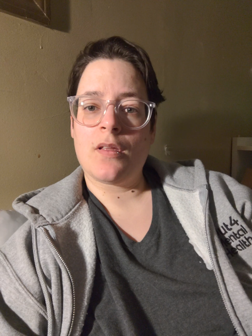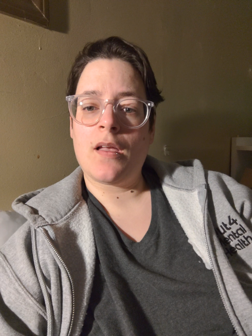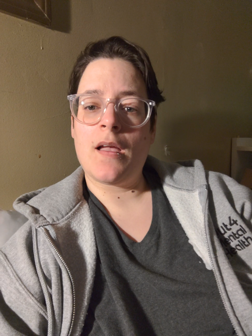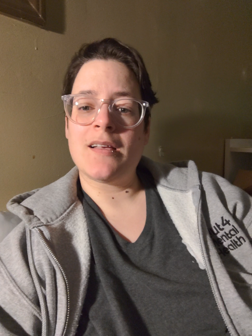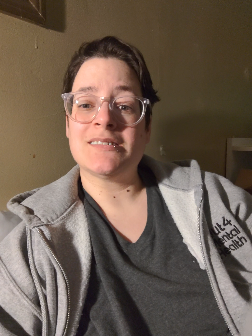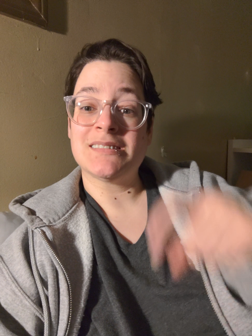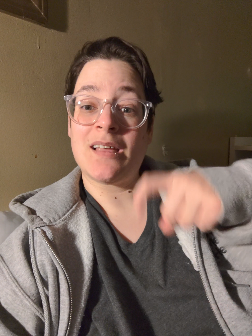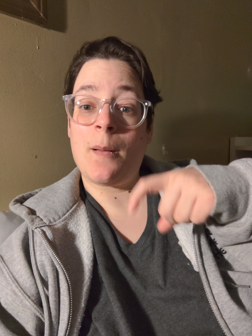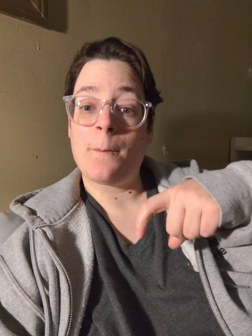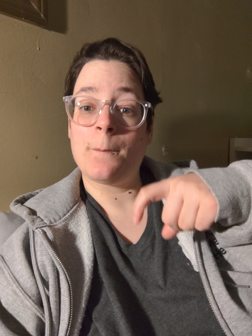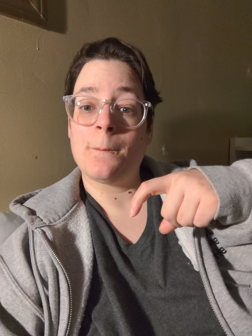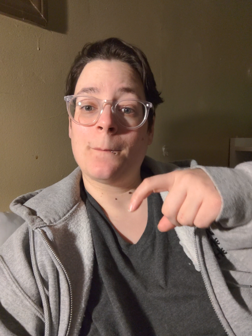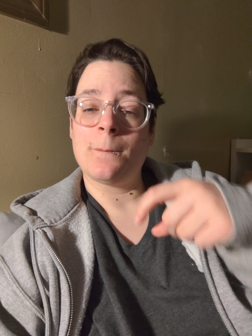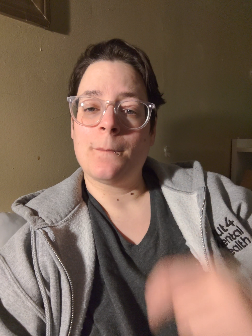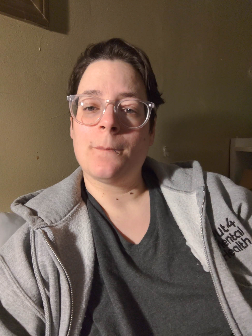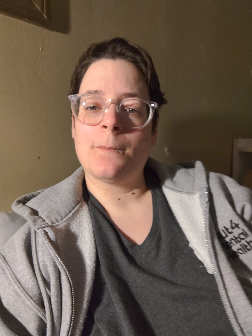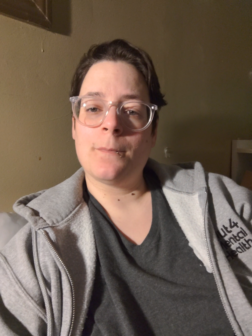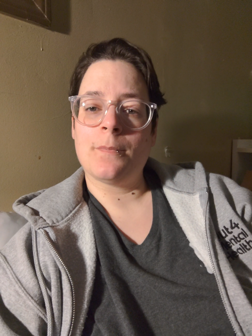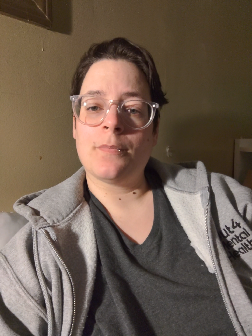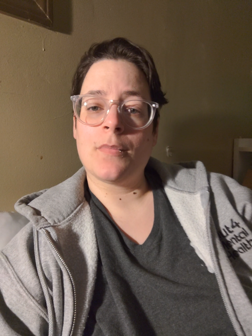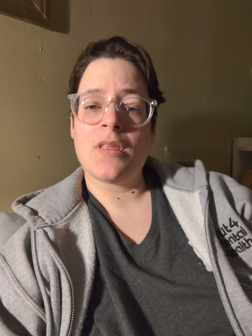time